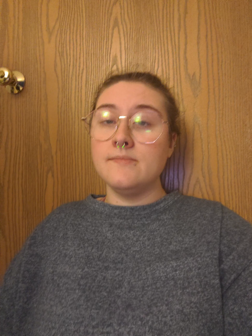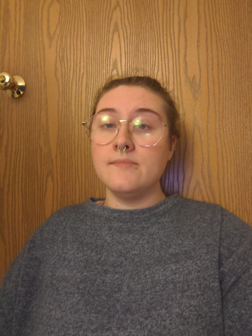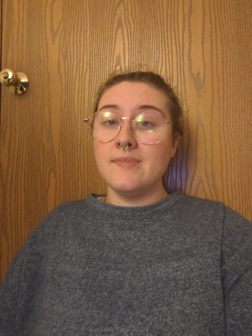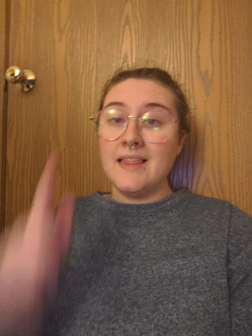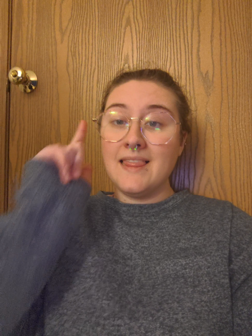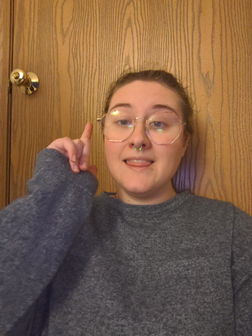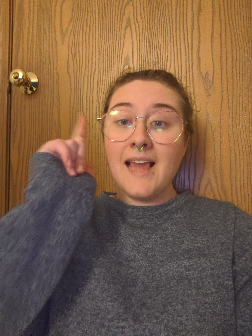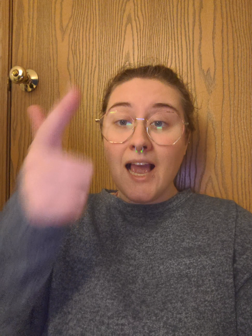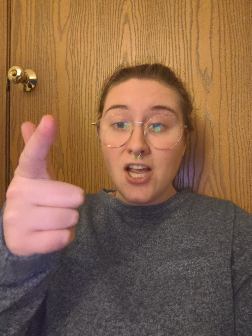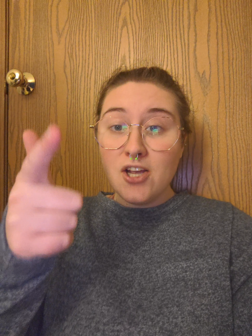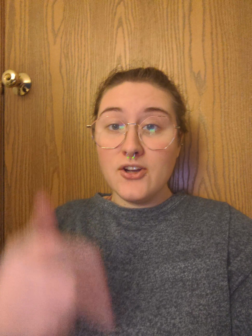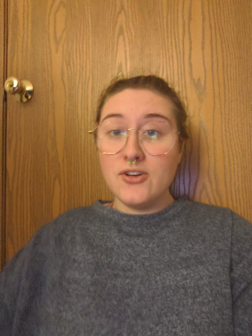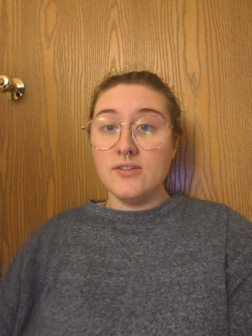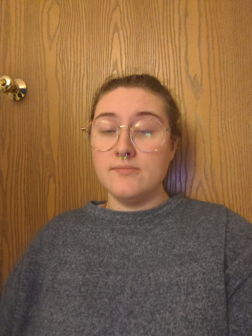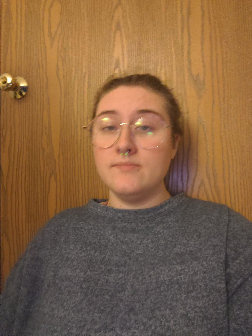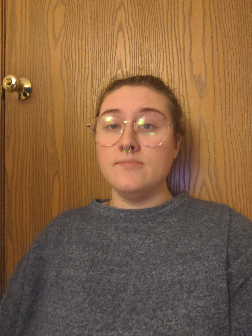later